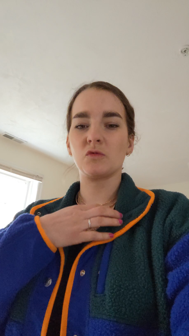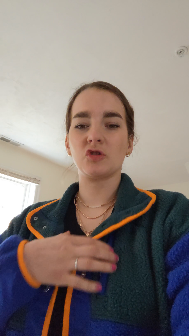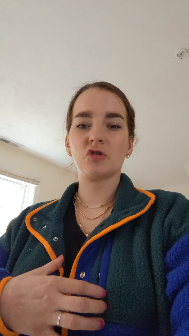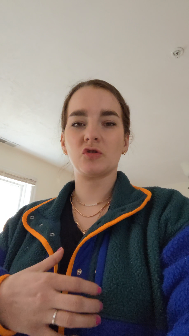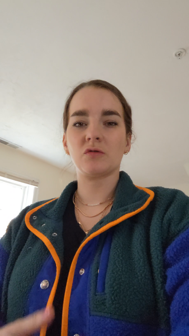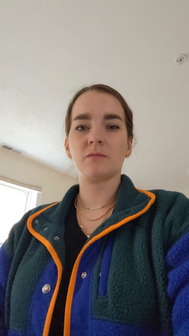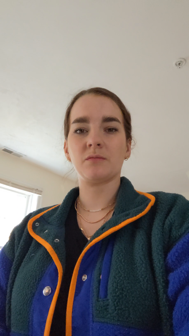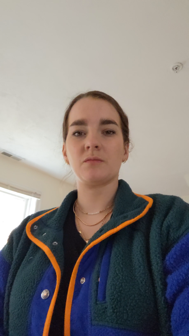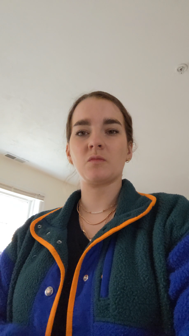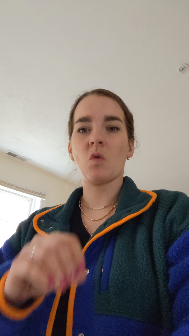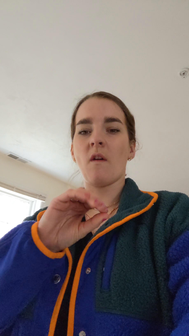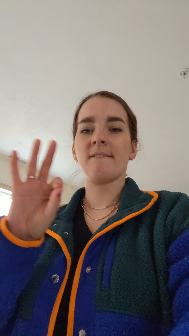off